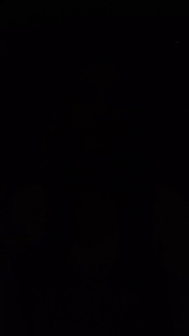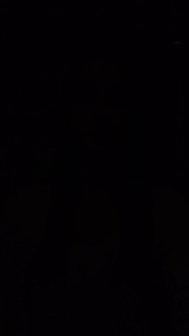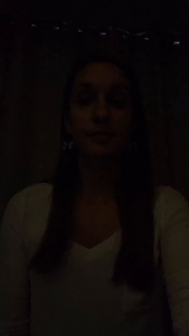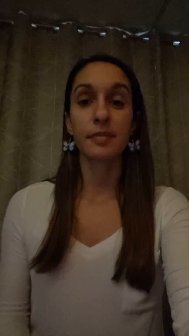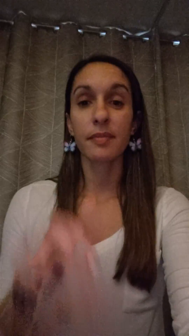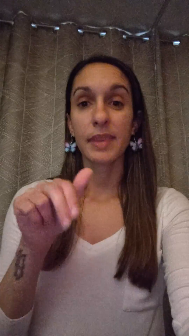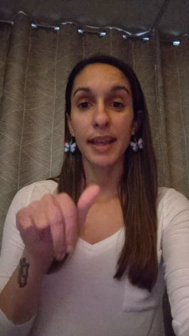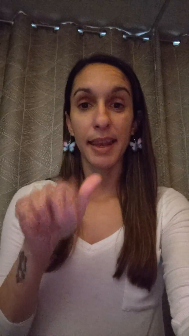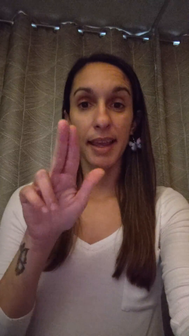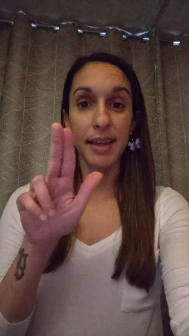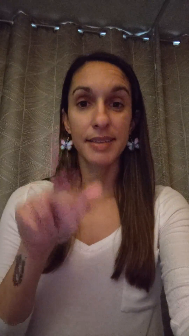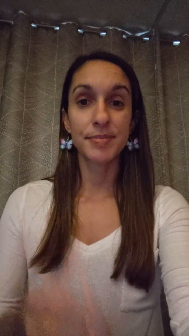lick